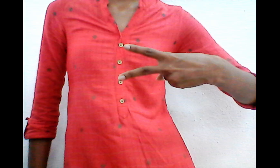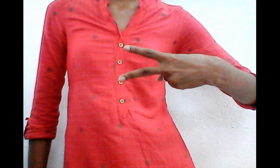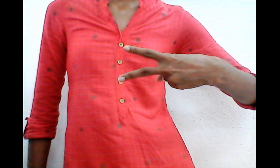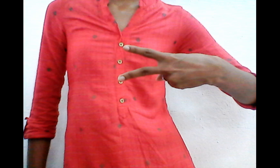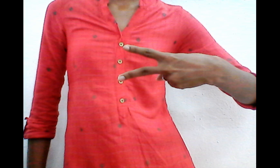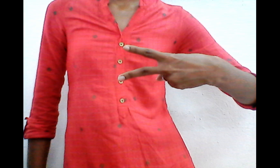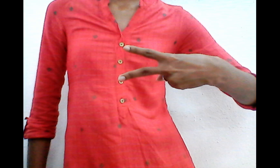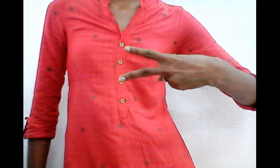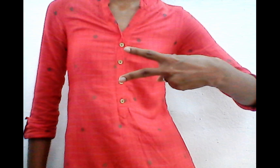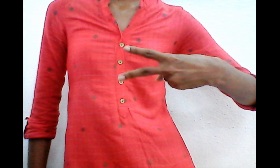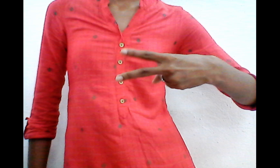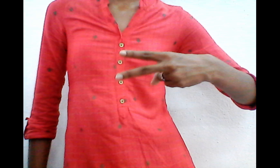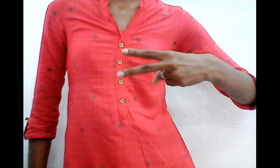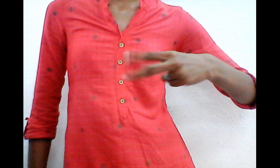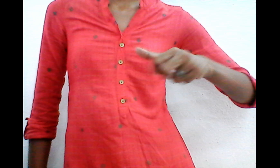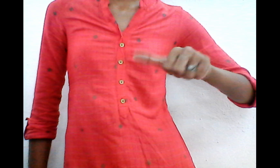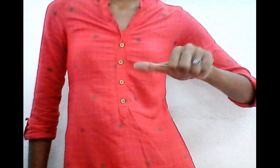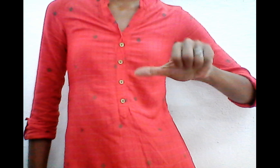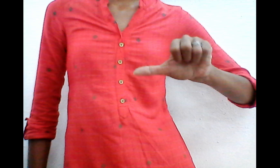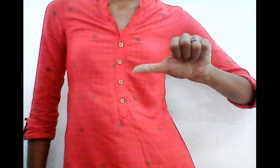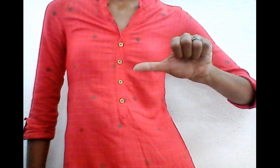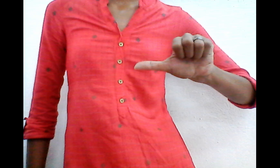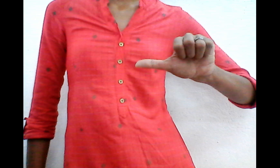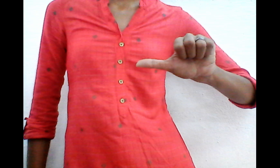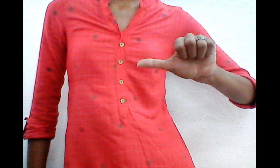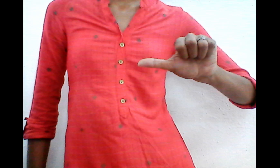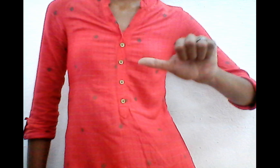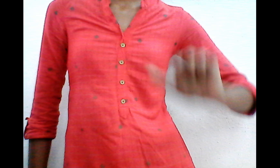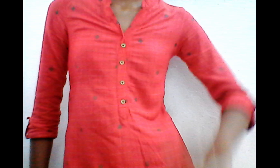ഐ